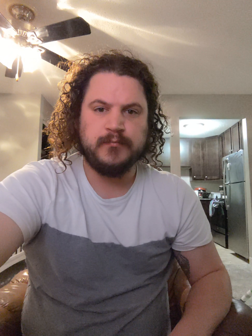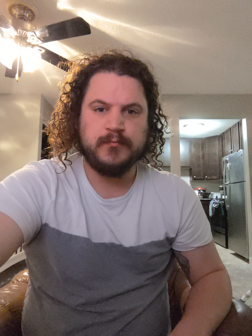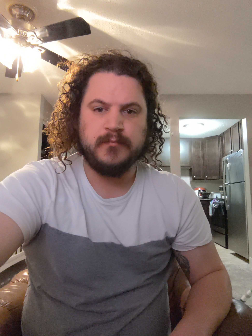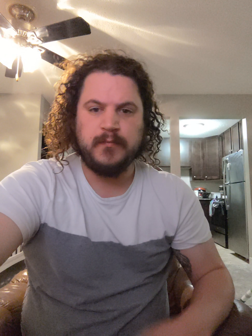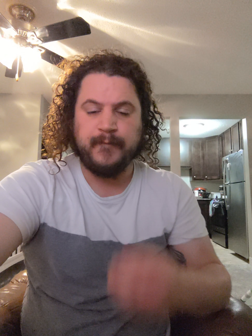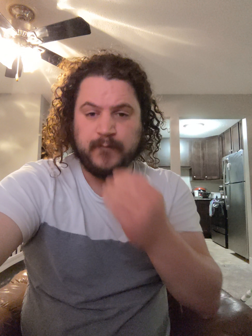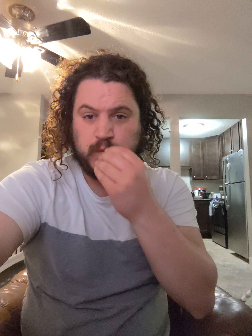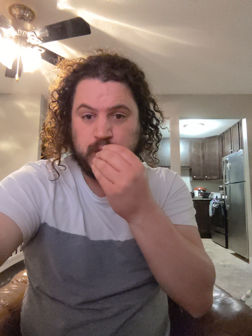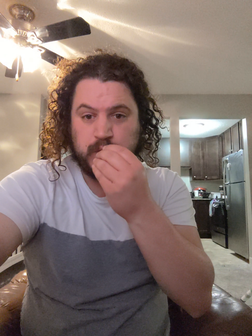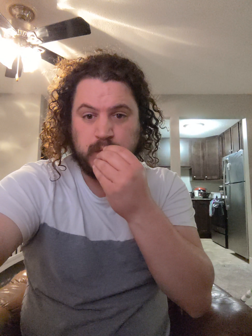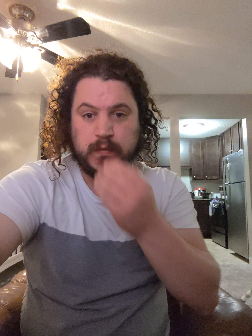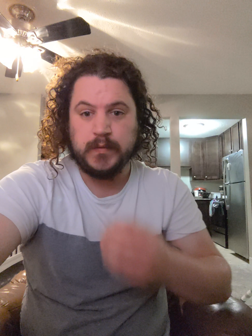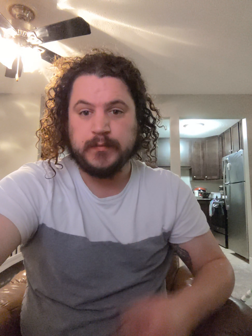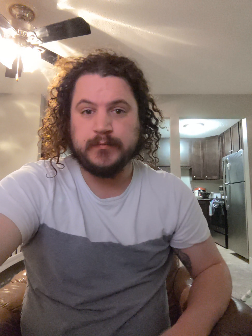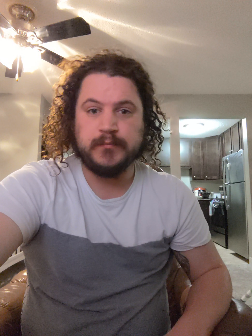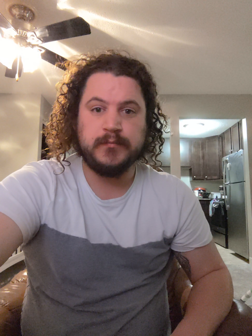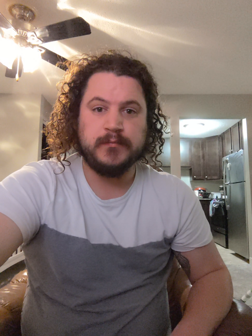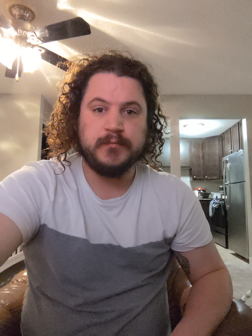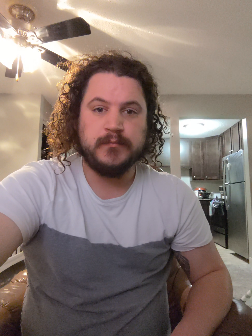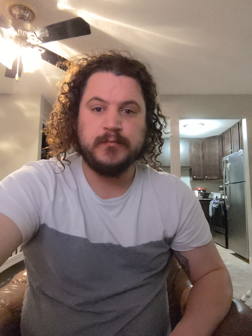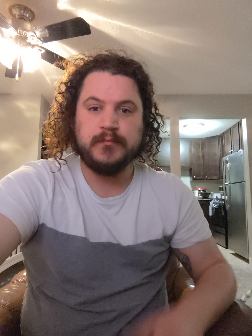food